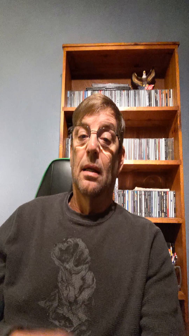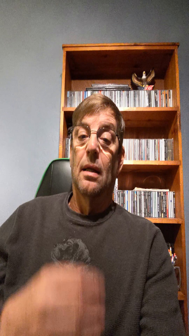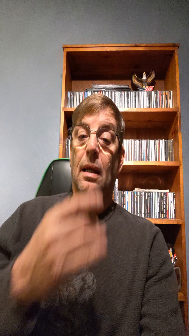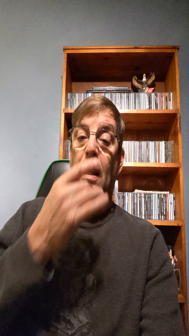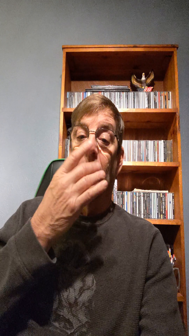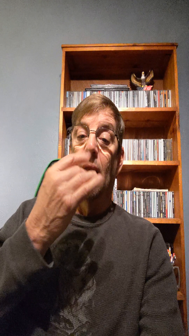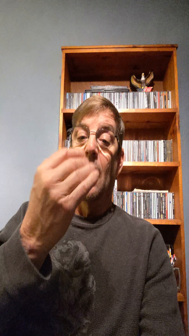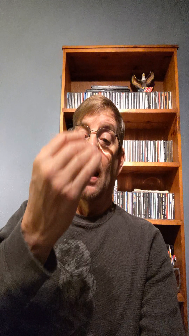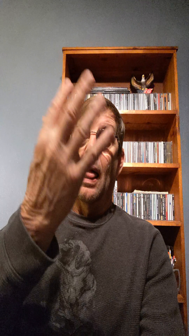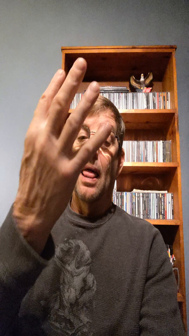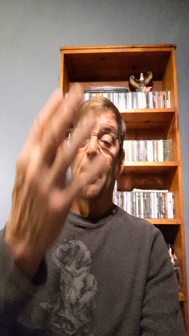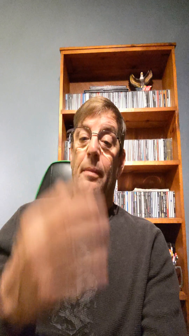lamp